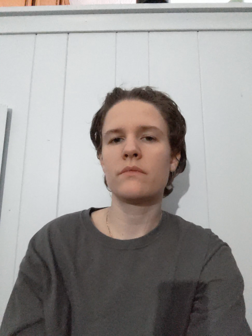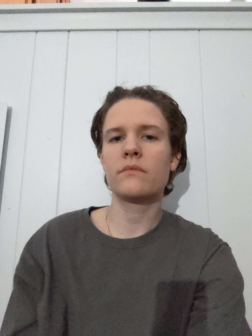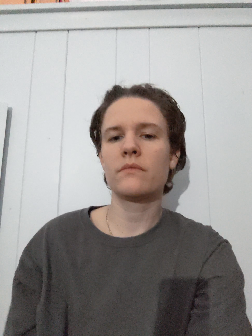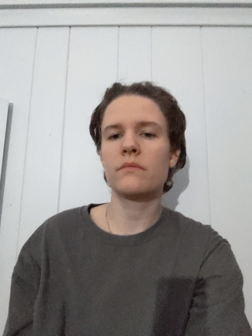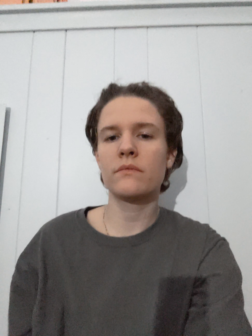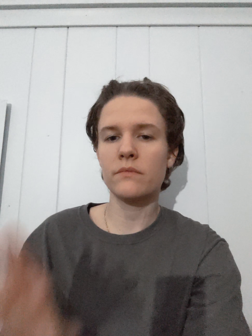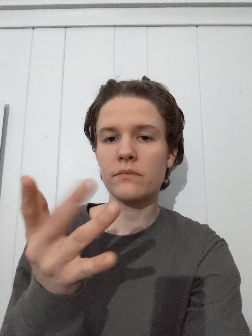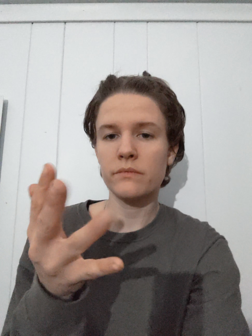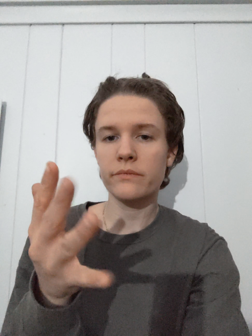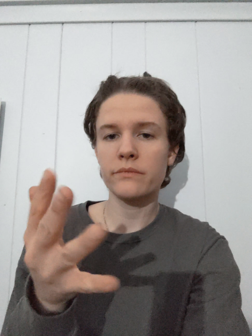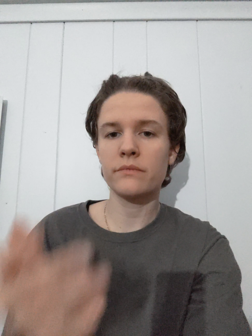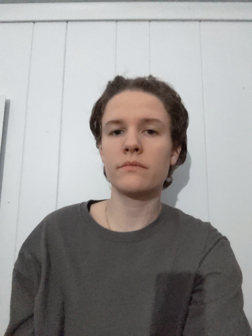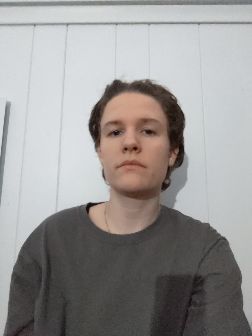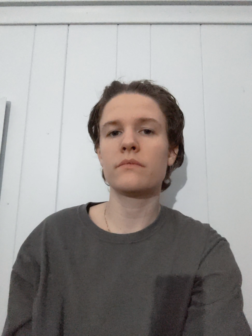finger